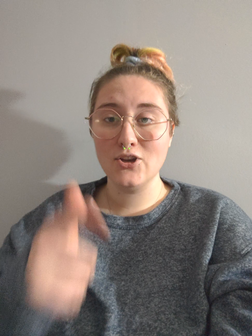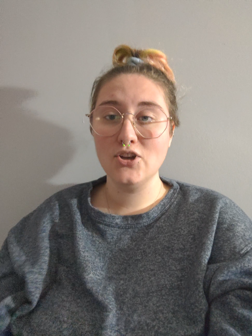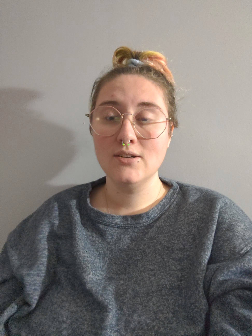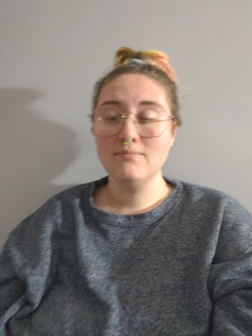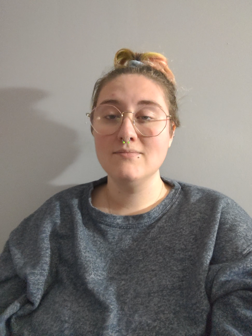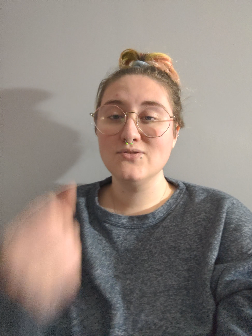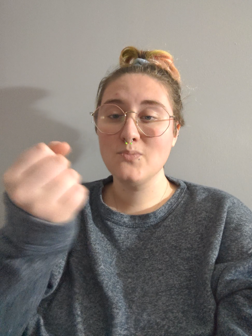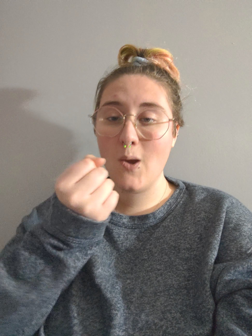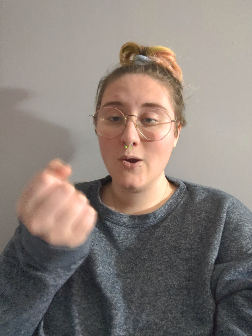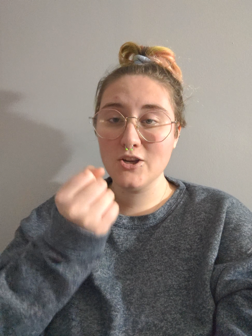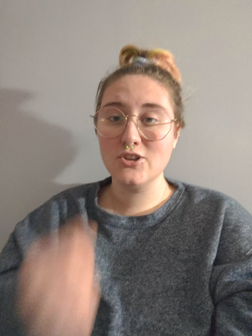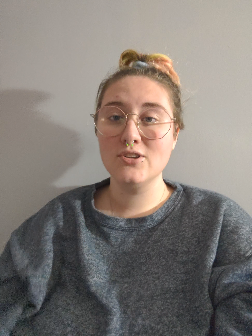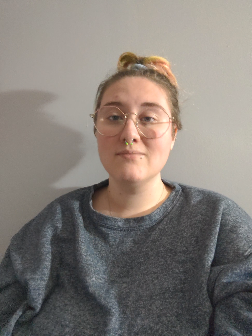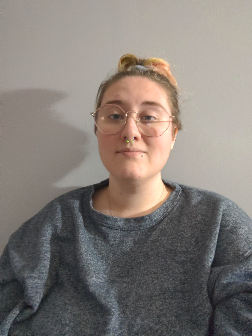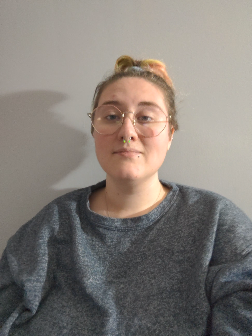drawer